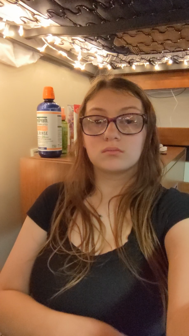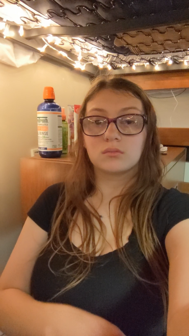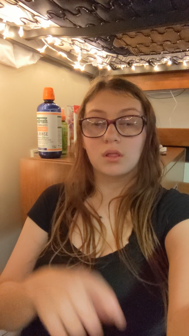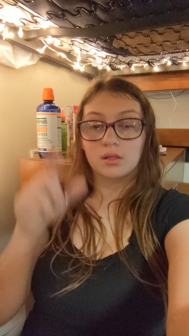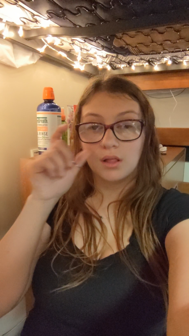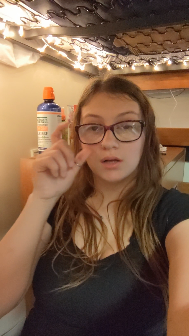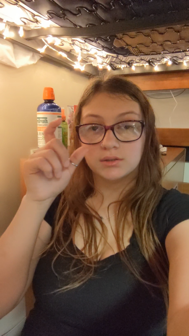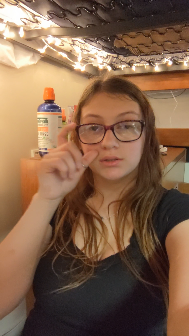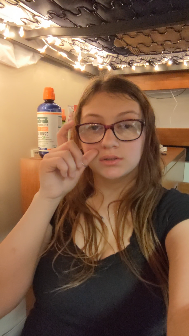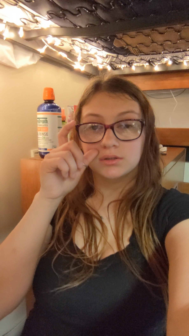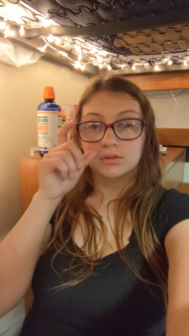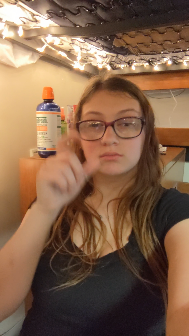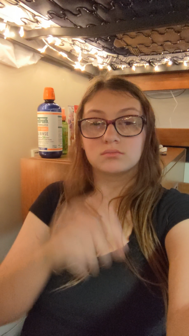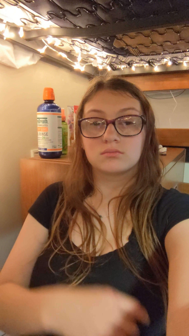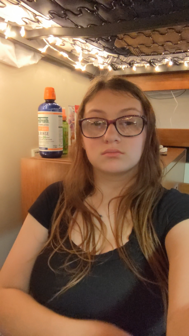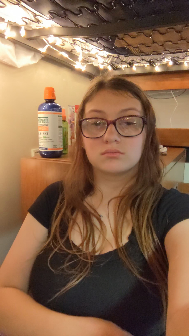glasses